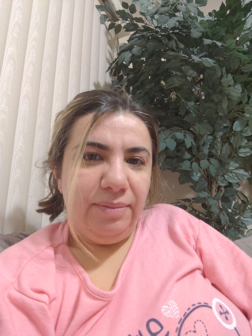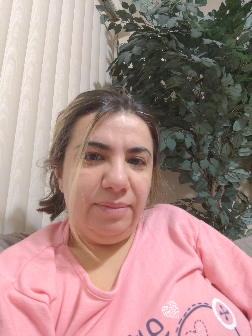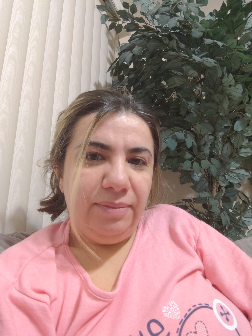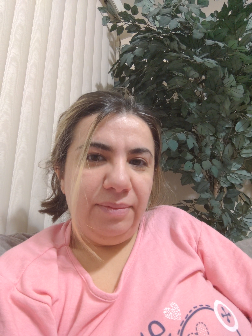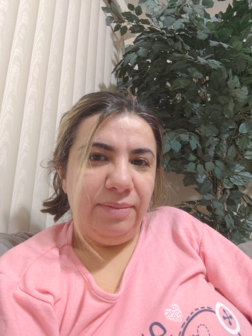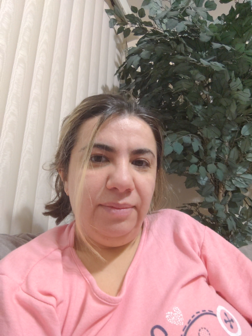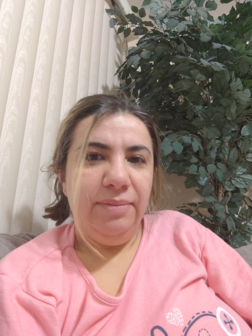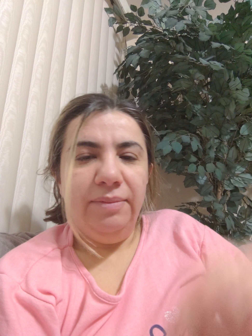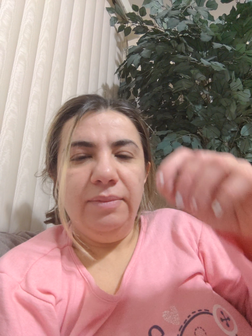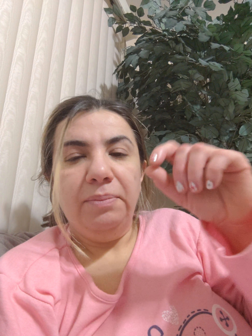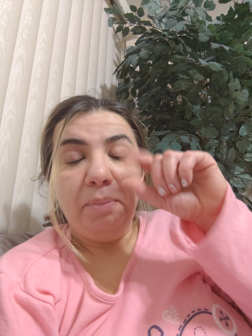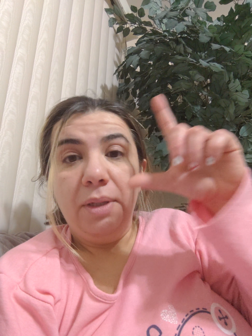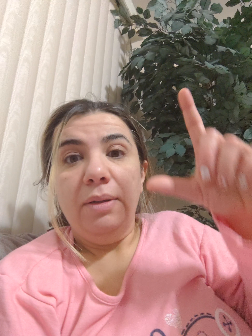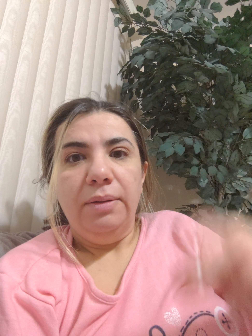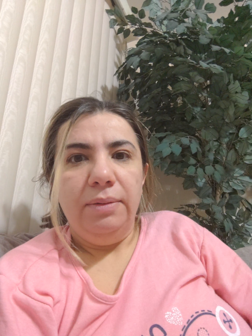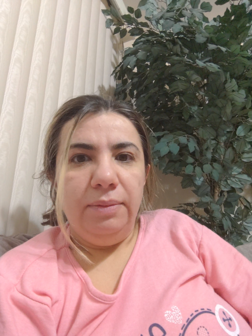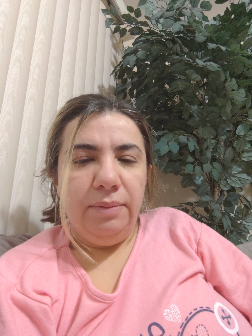wake